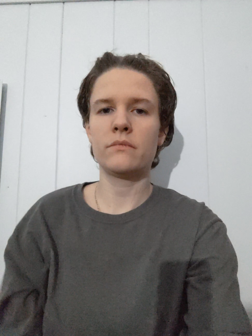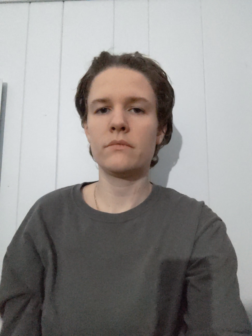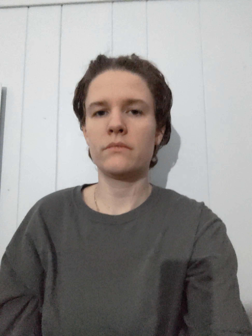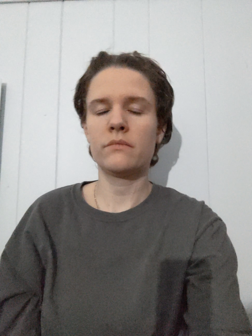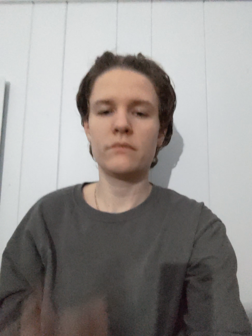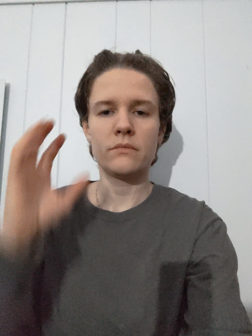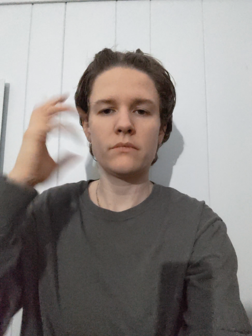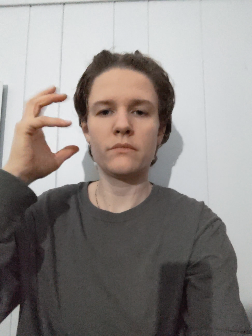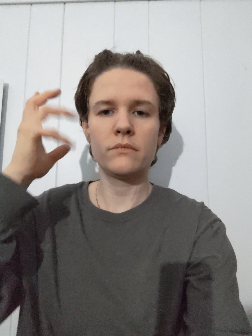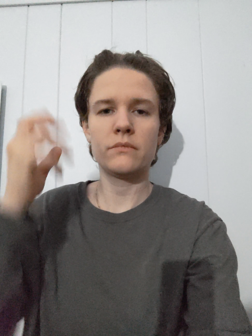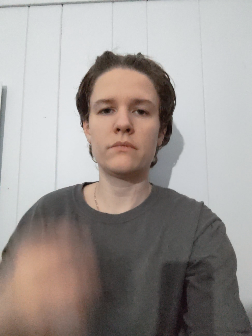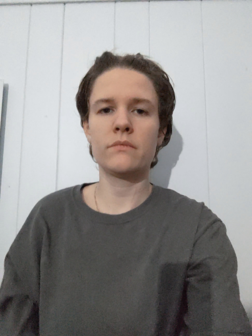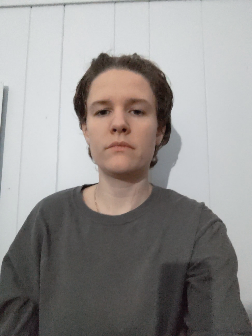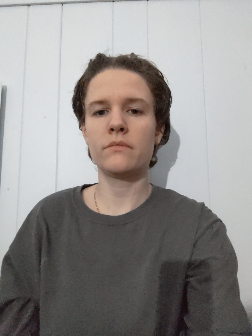radio